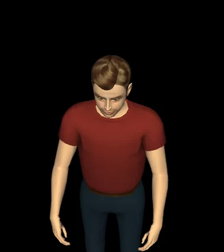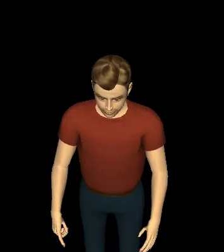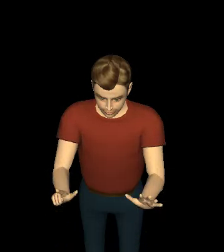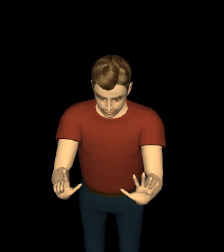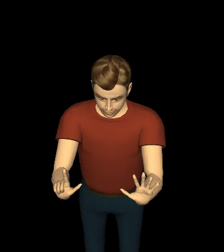7